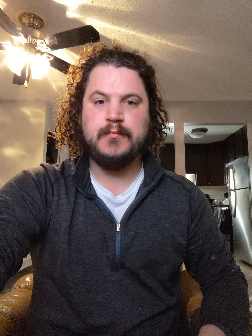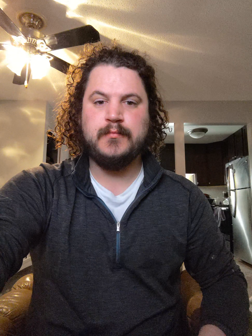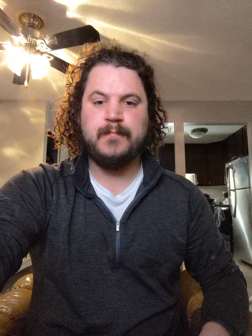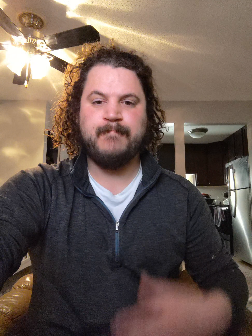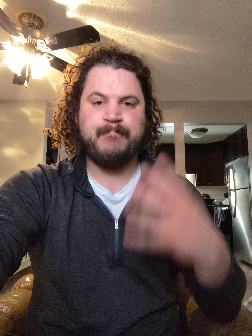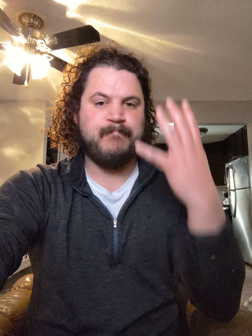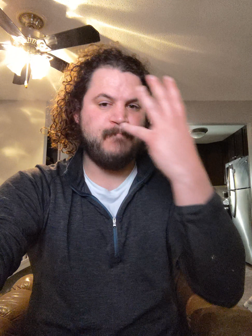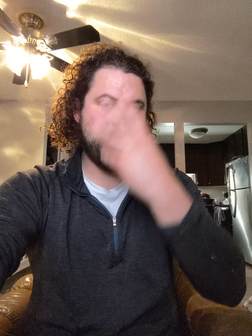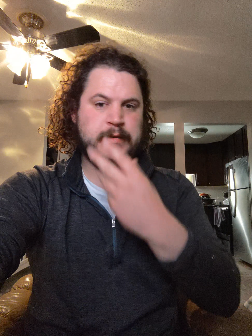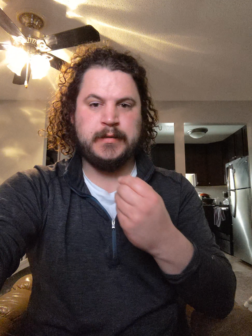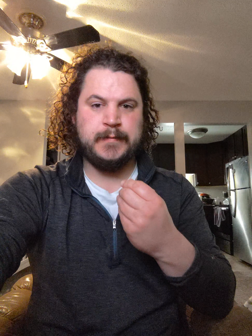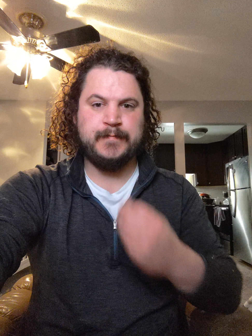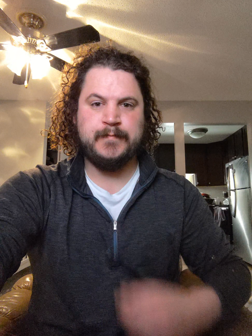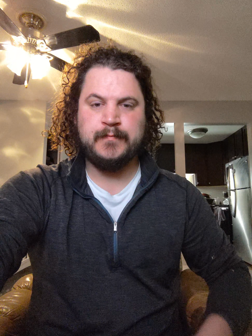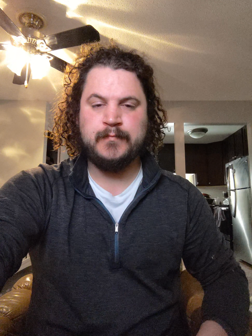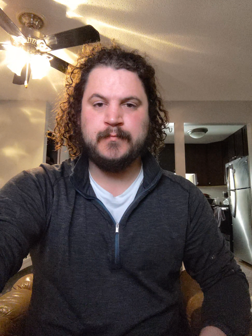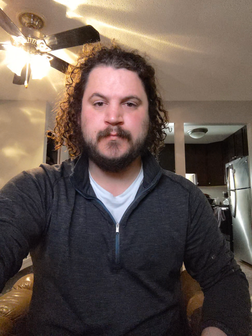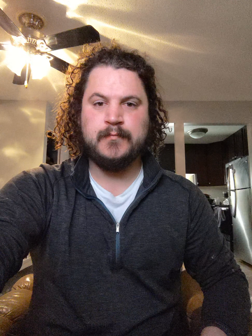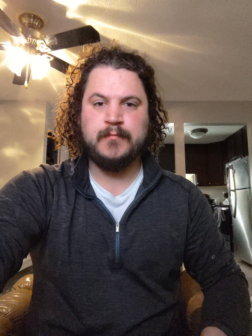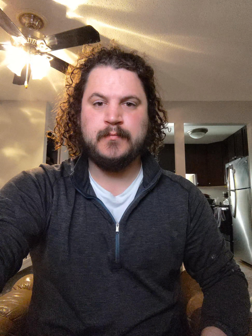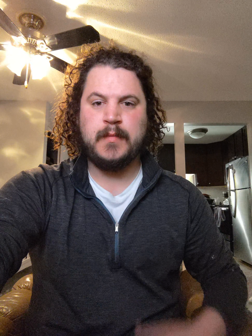pretty